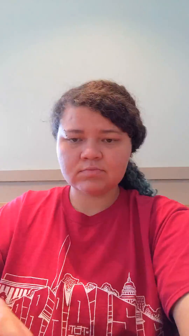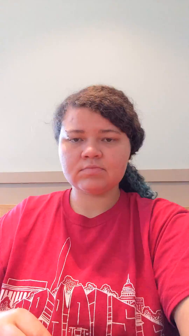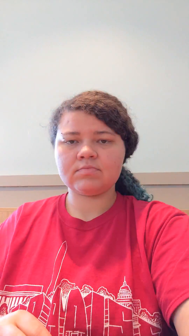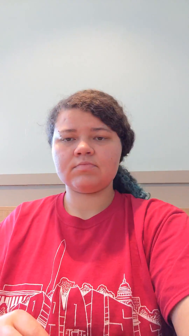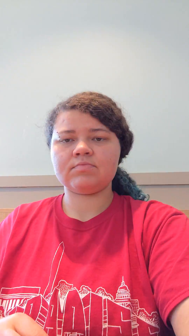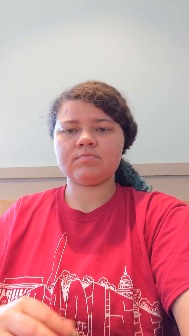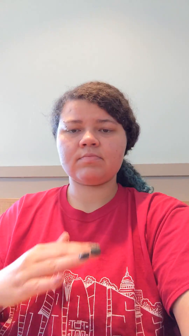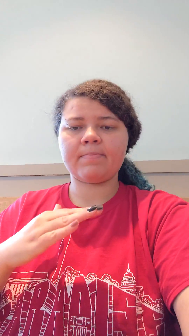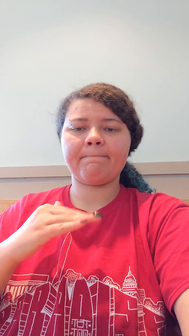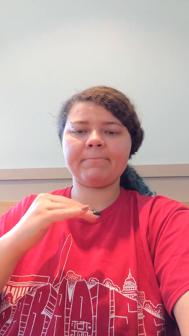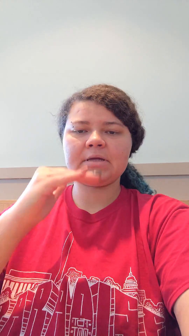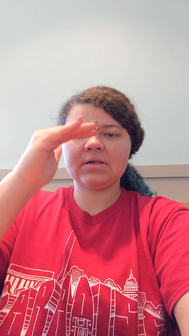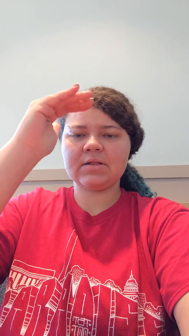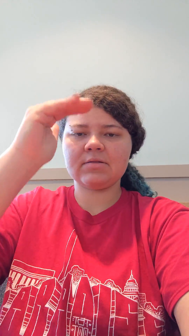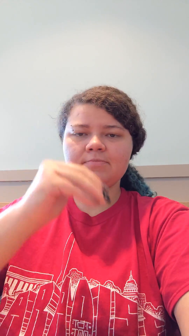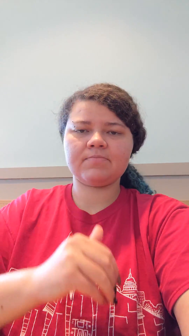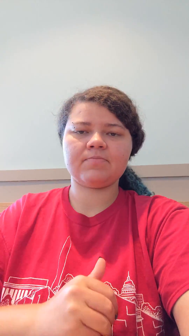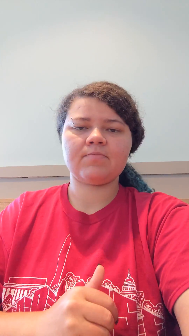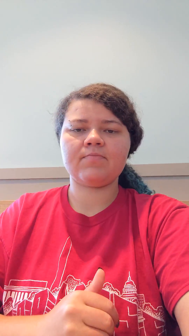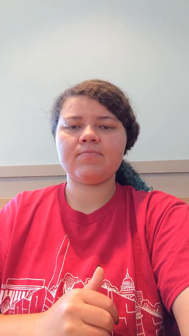build